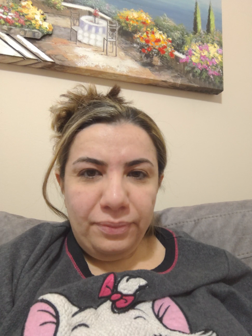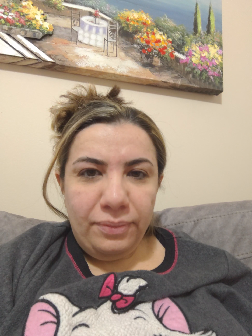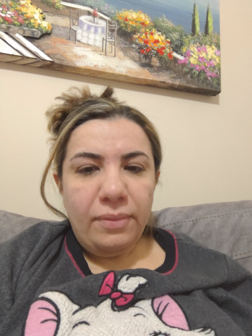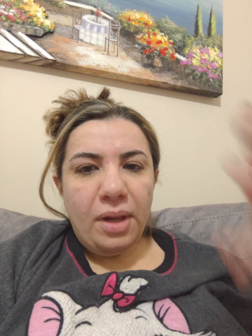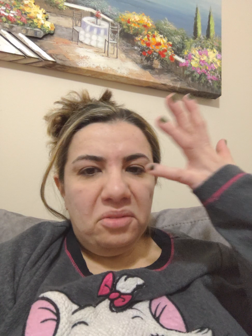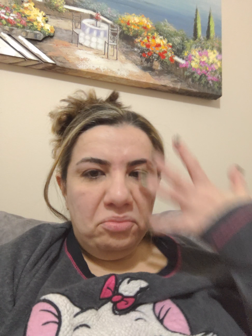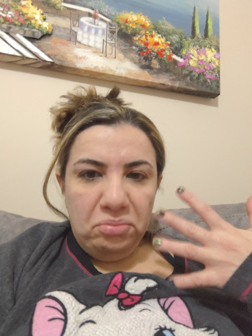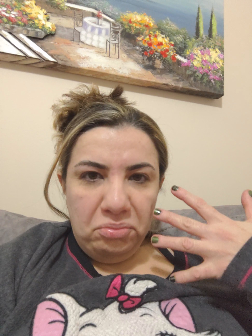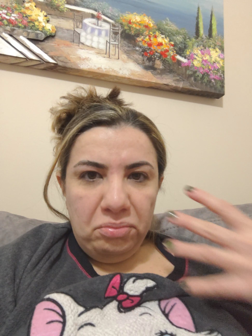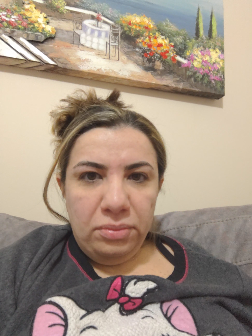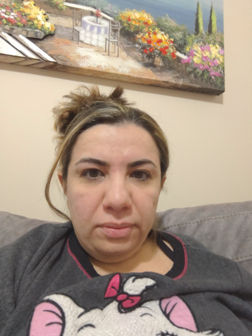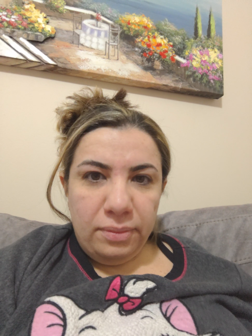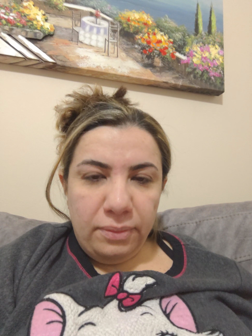sad